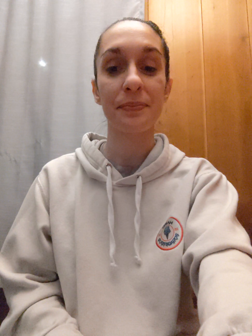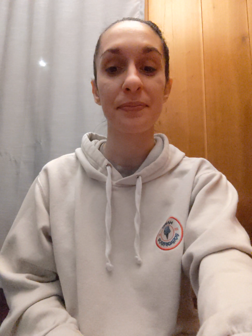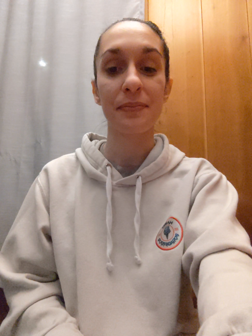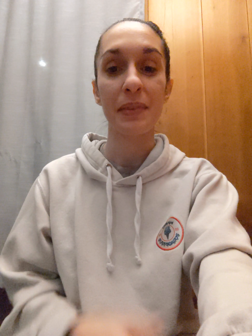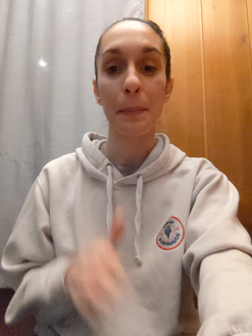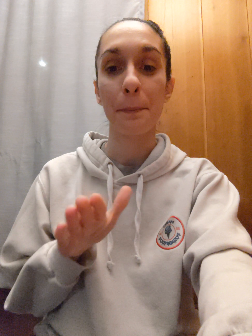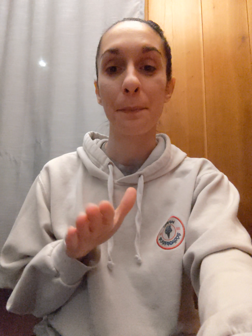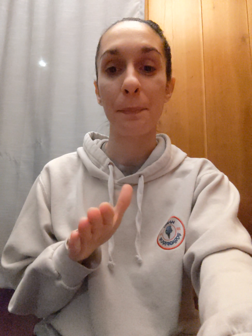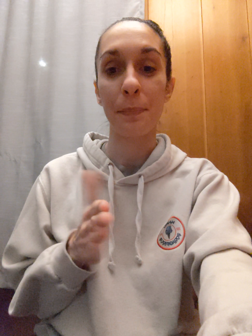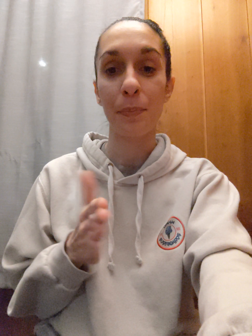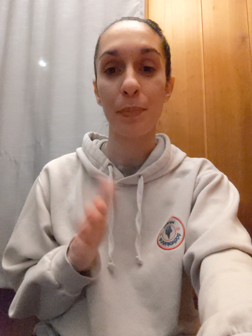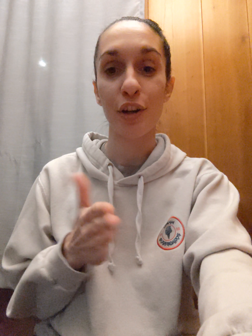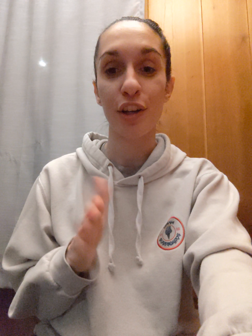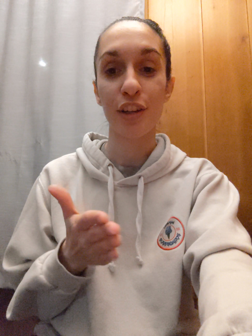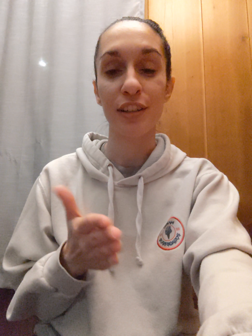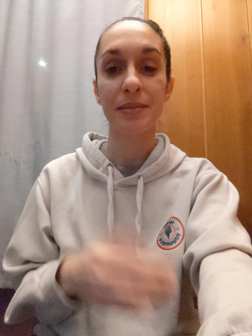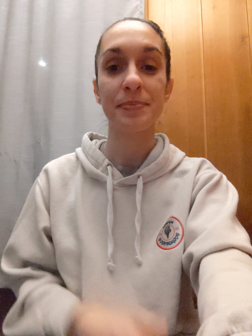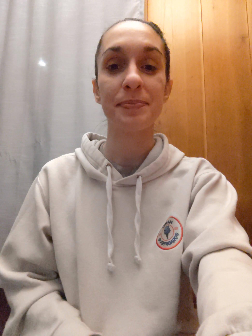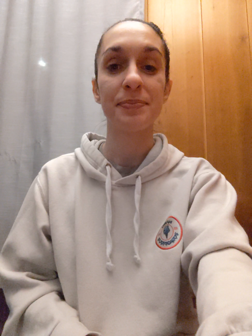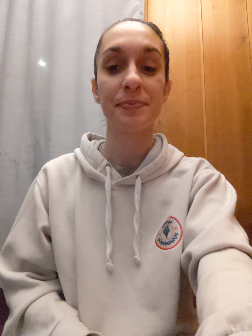book